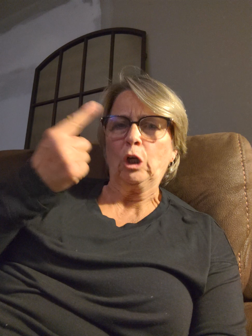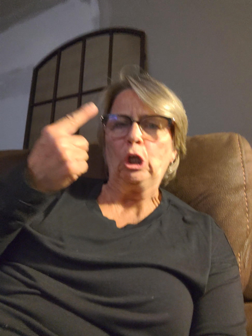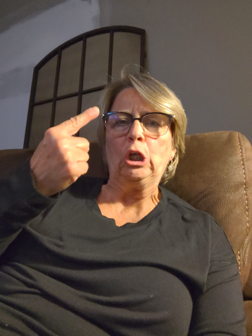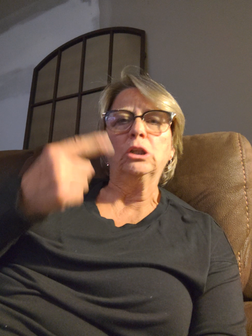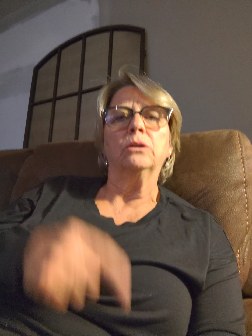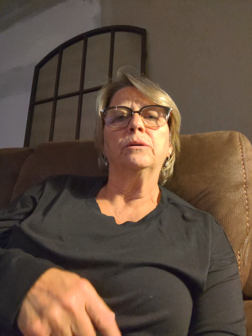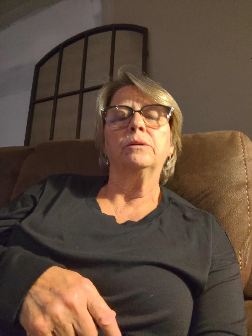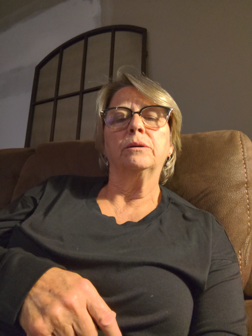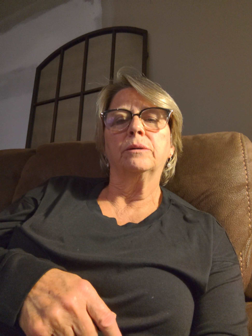first